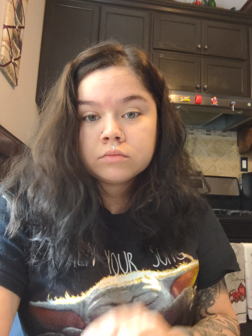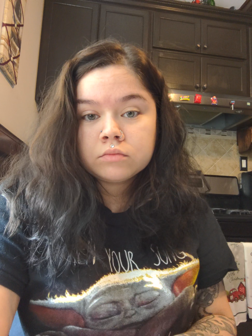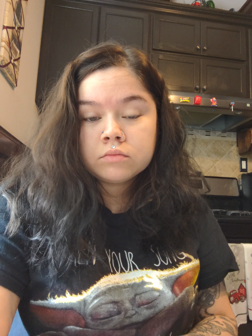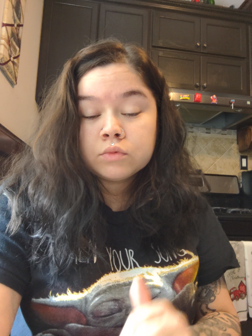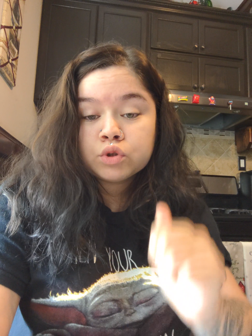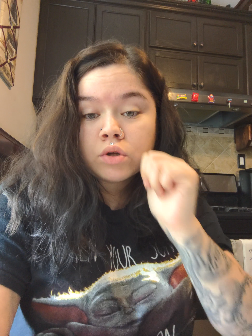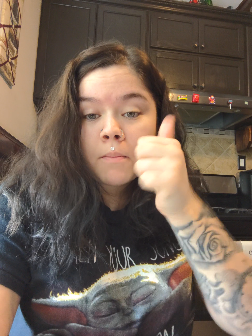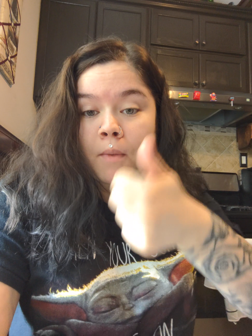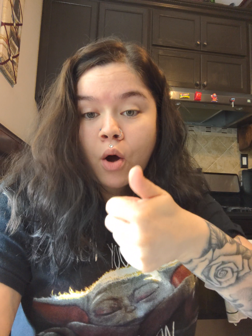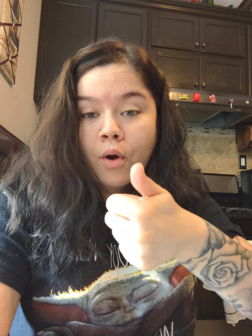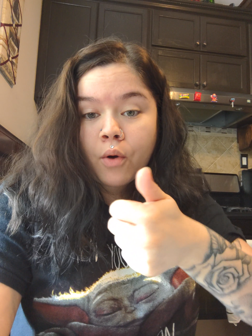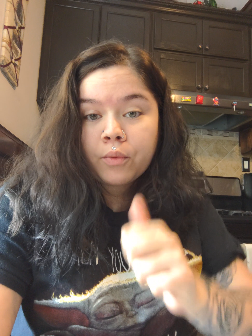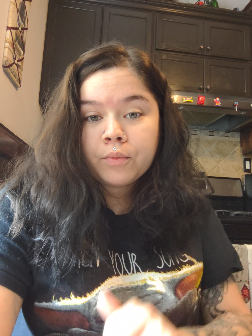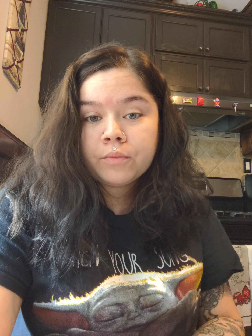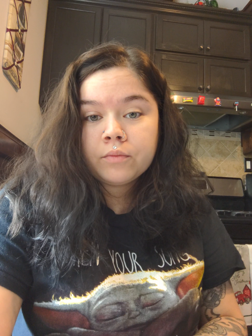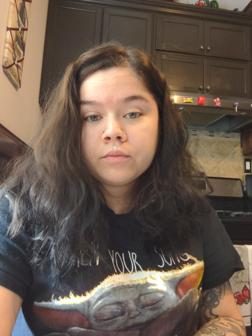tomorrow